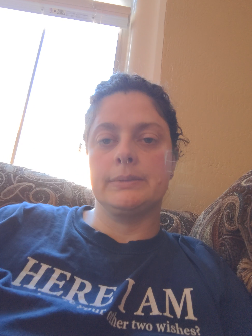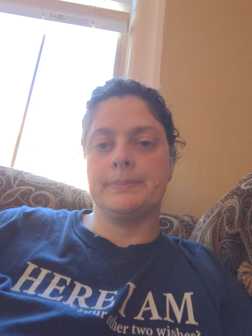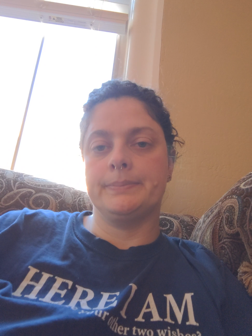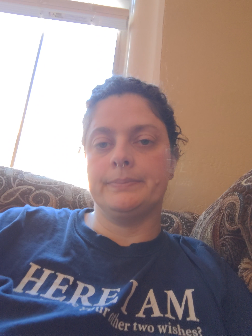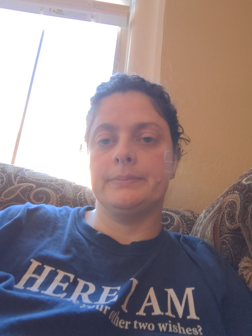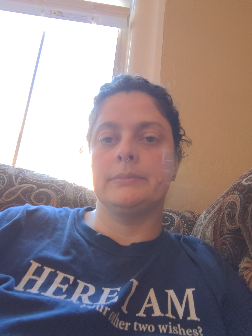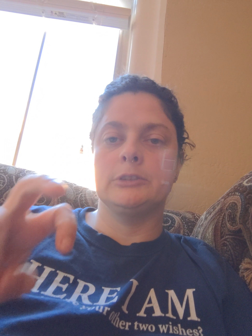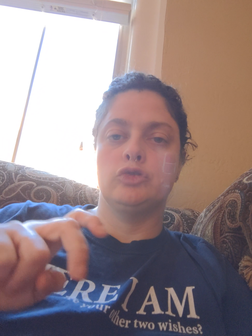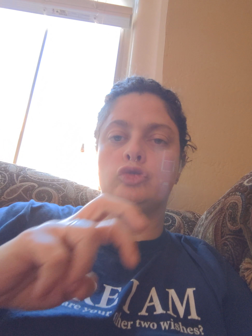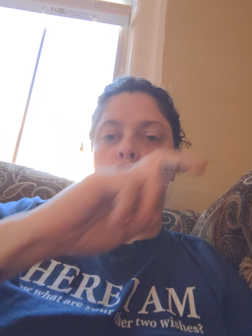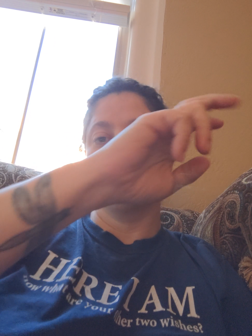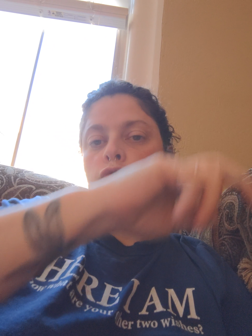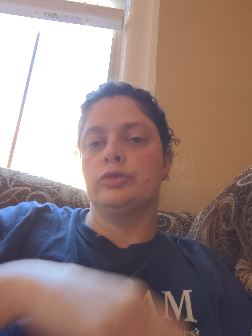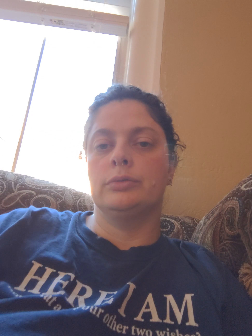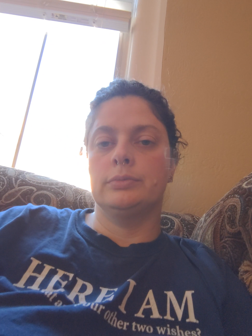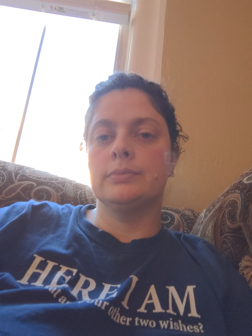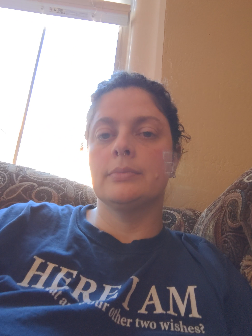stairs